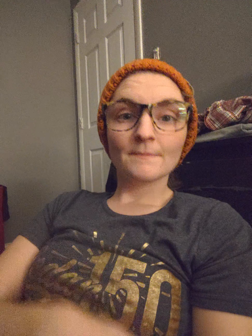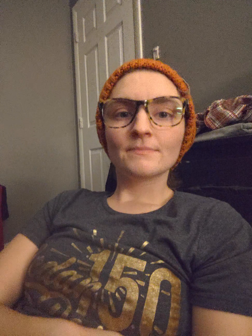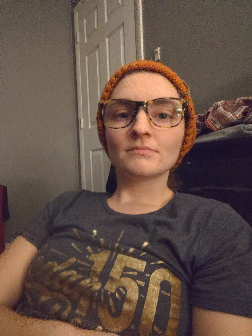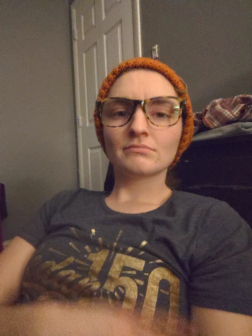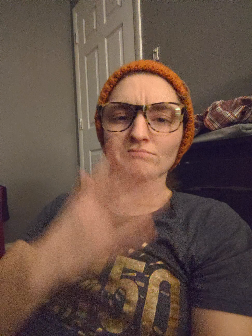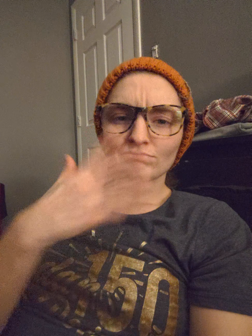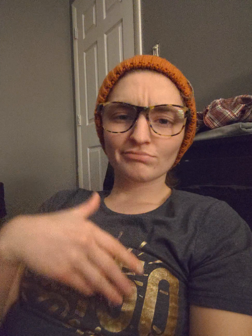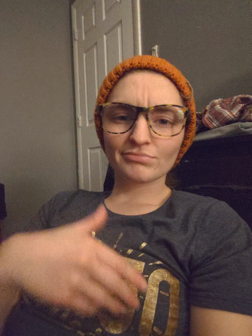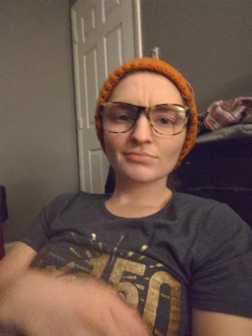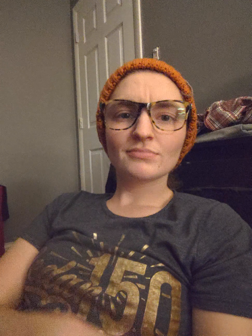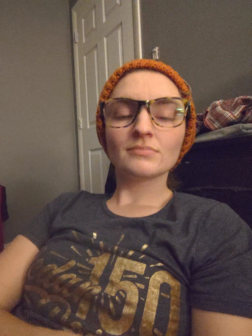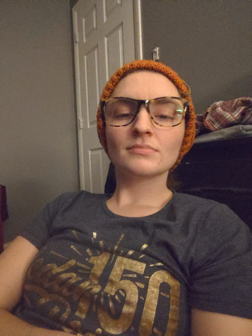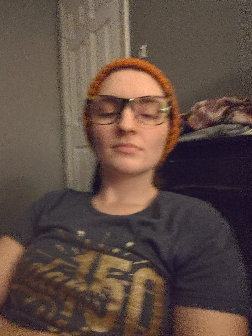sad